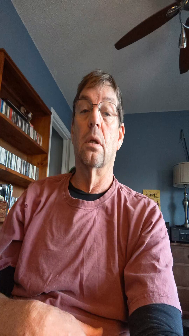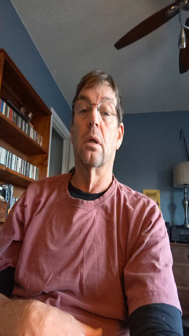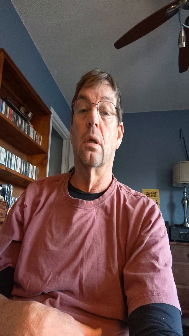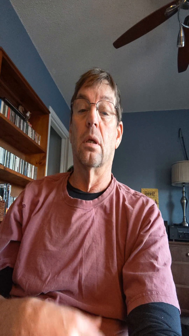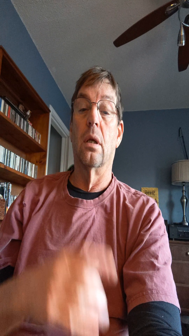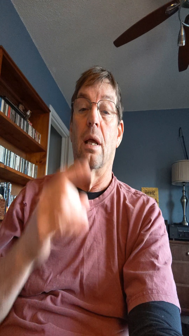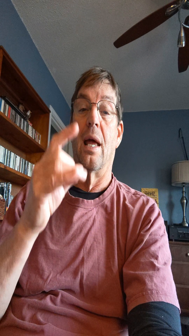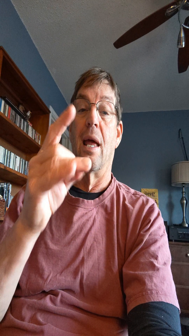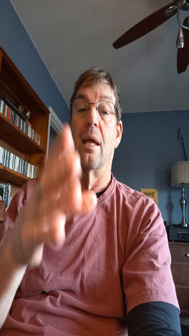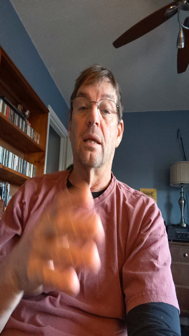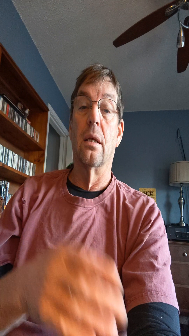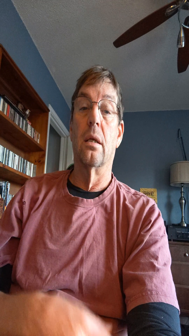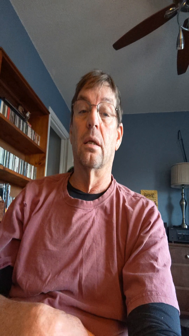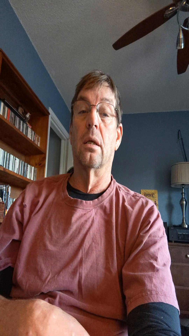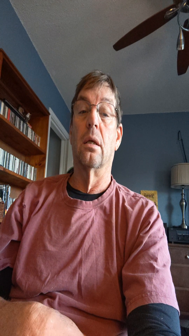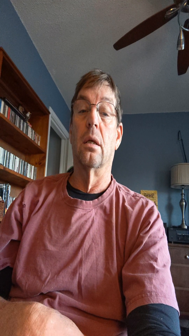hate